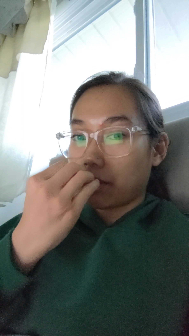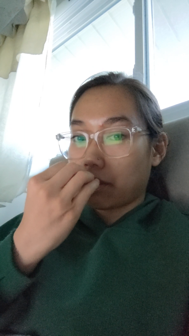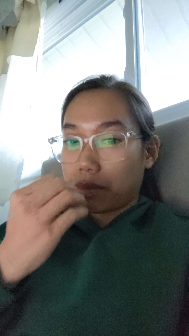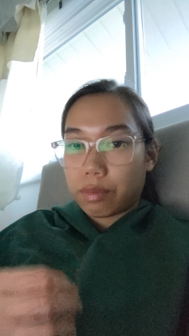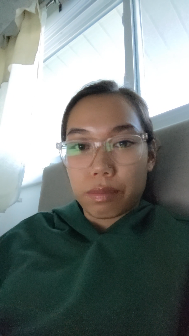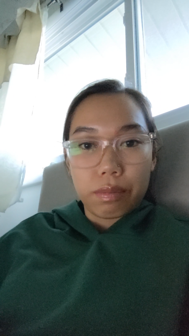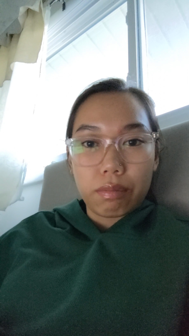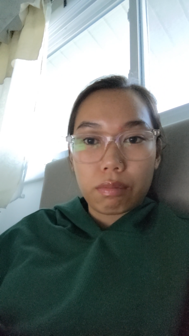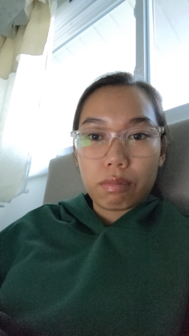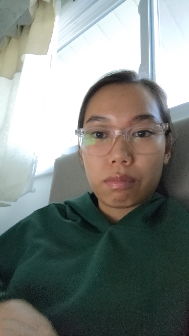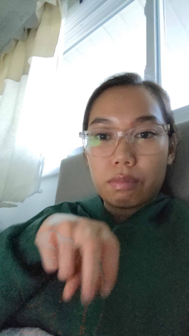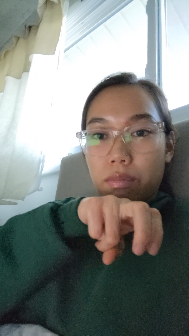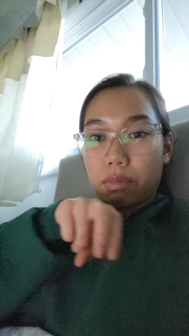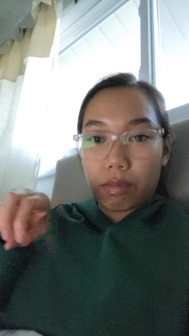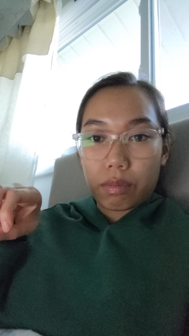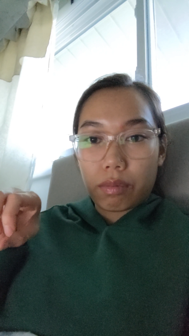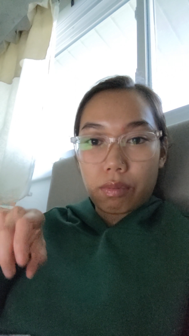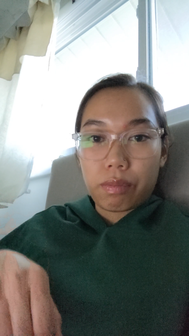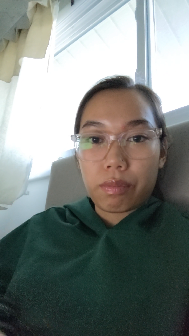couch